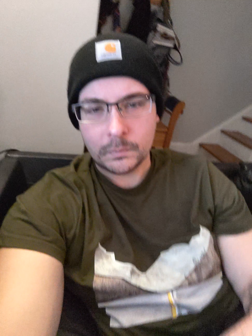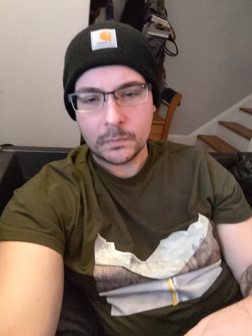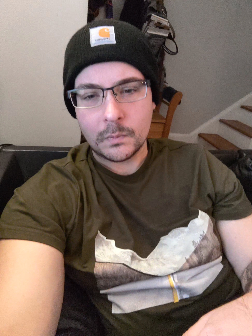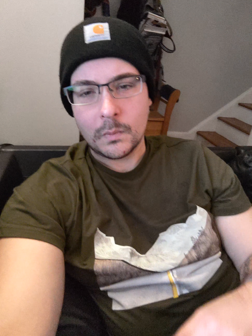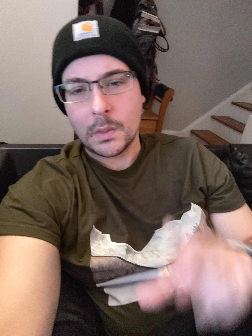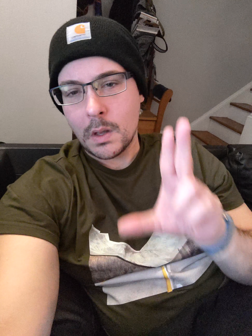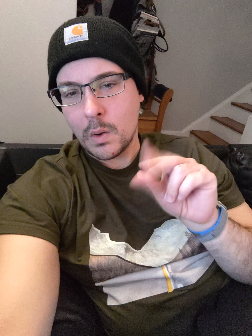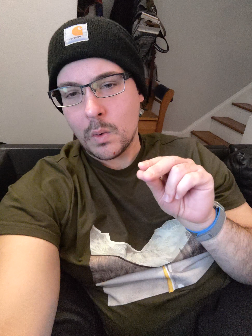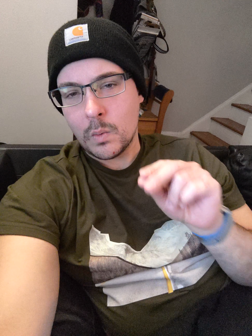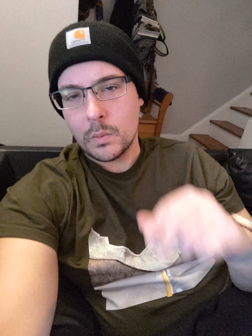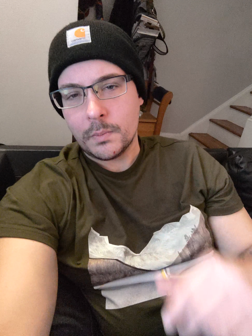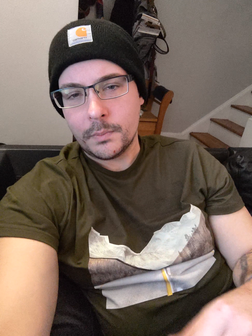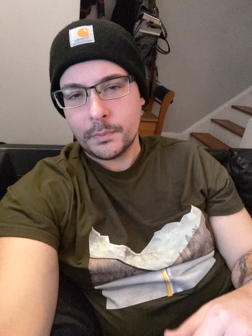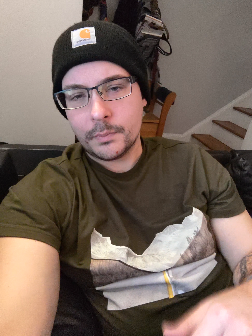no